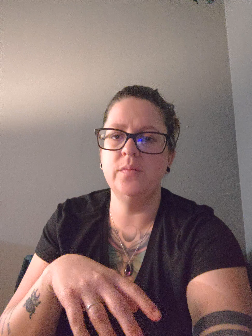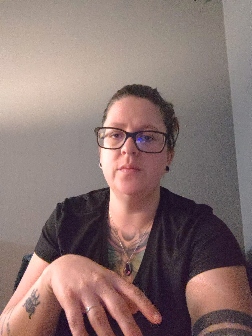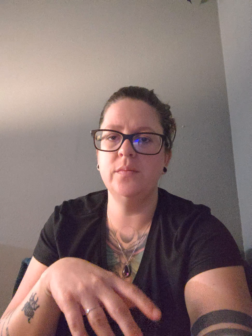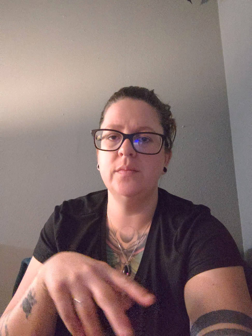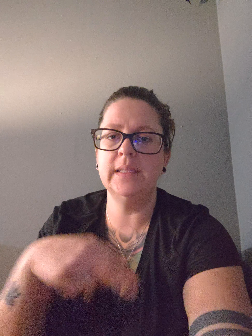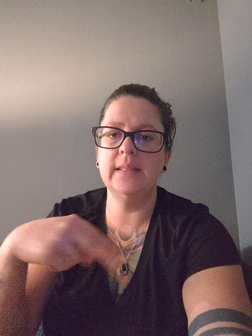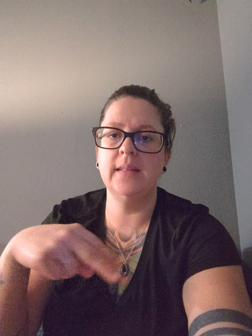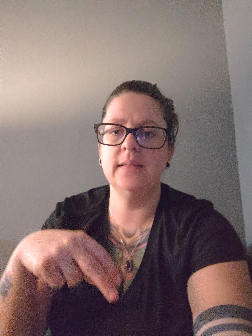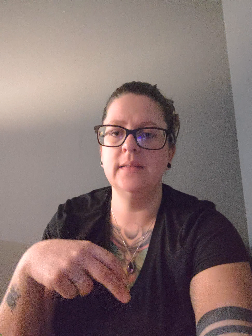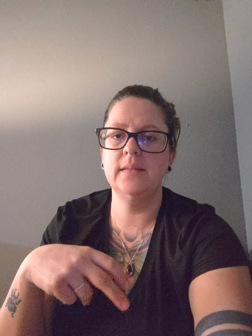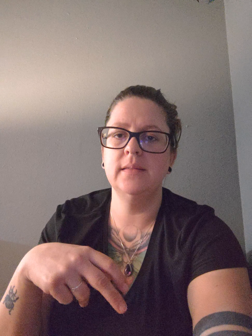dance